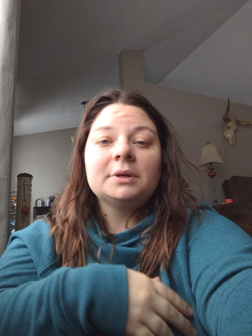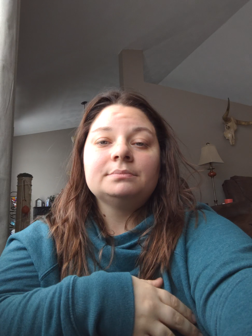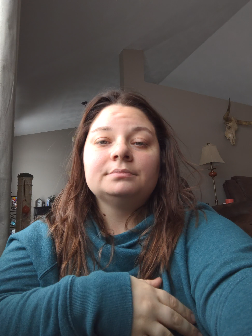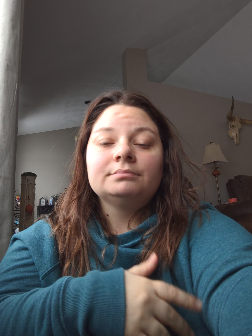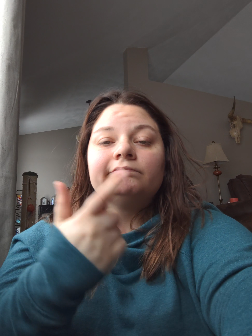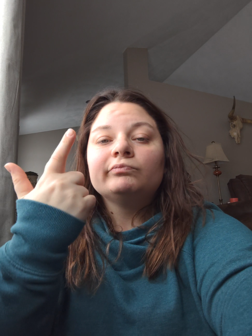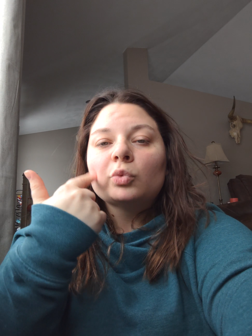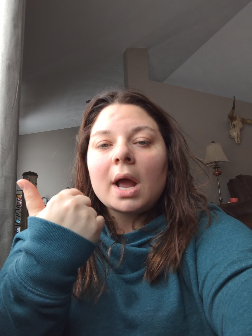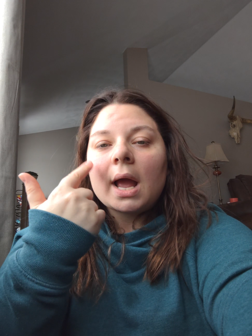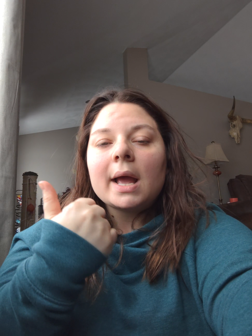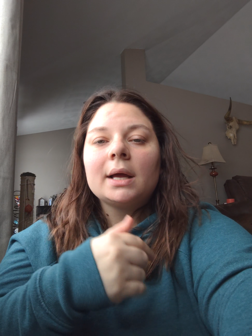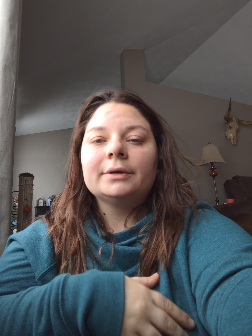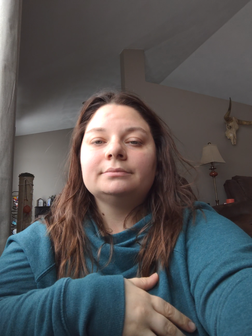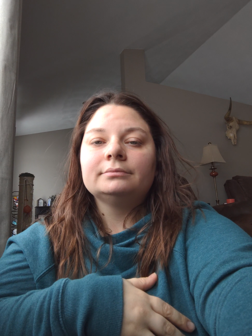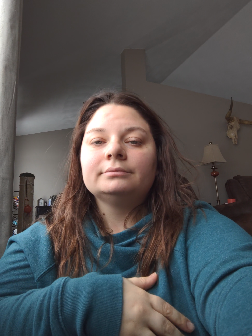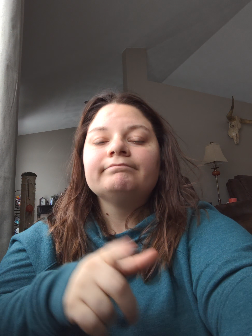cry